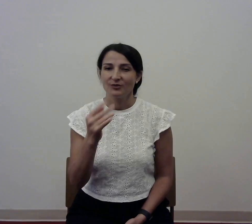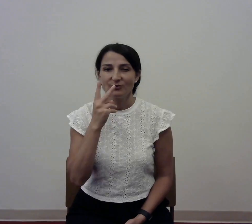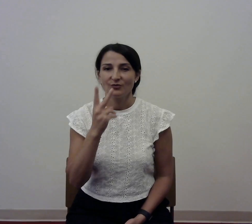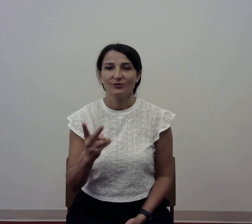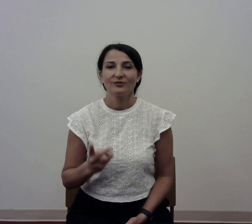görmək